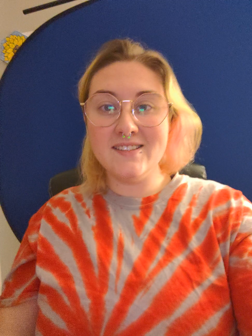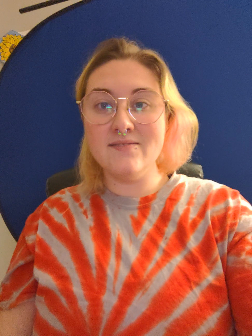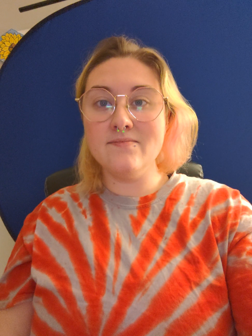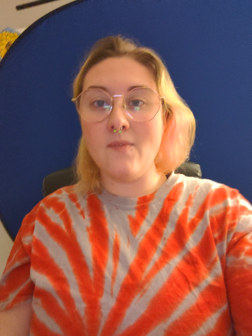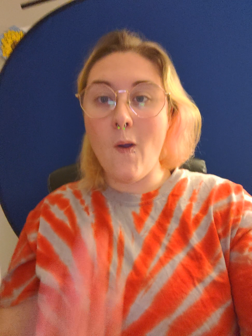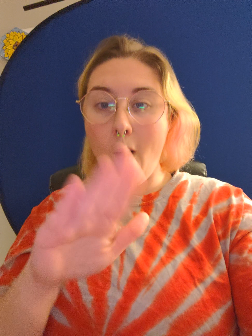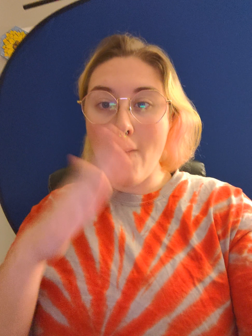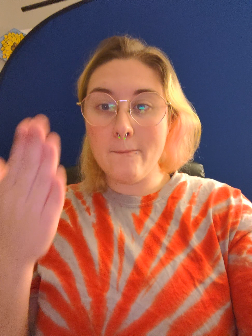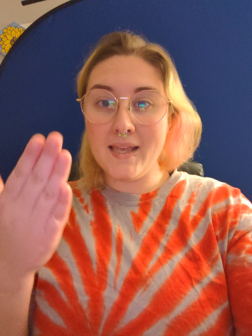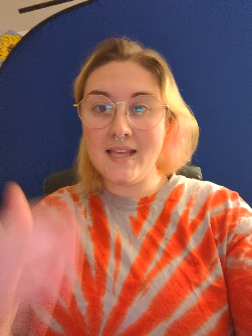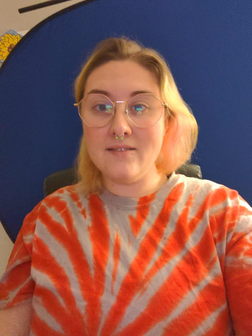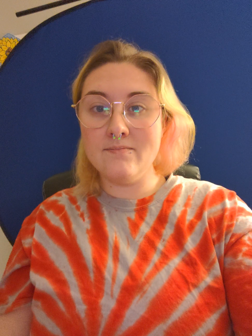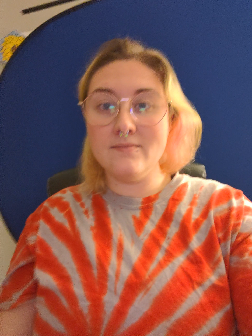open